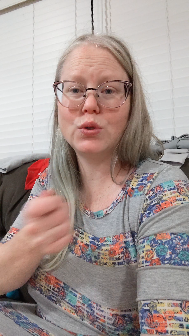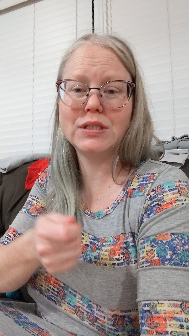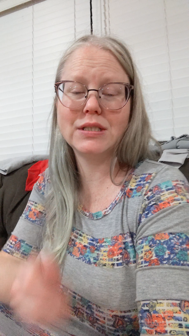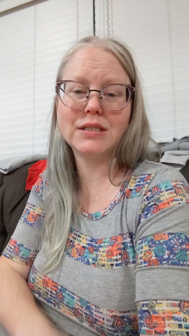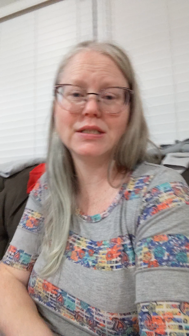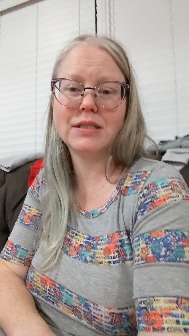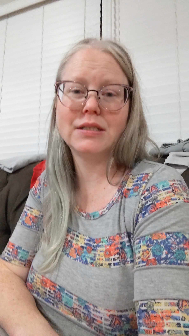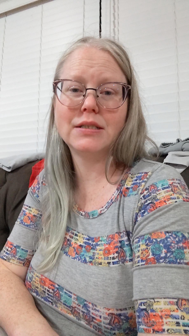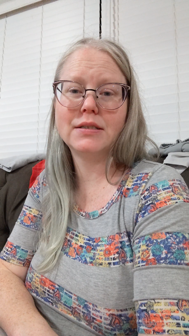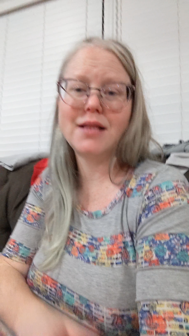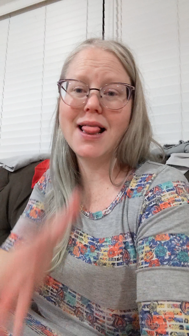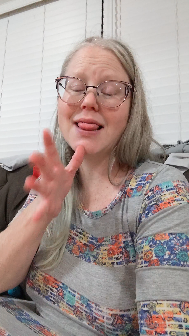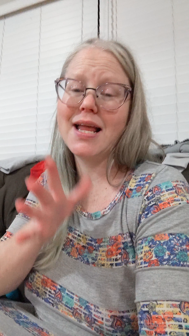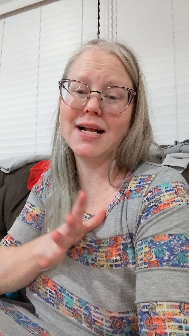lady